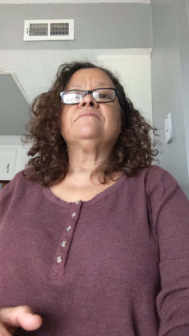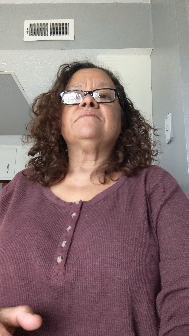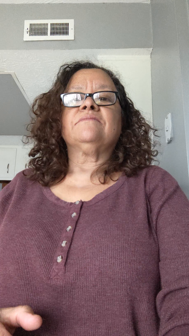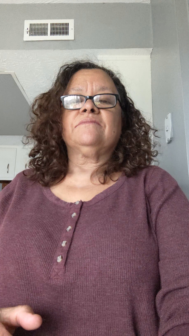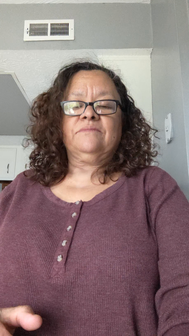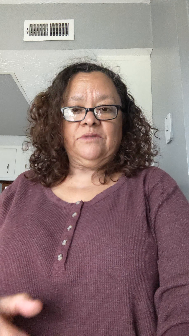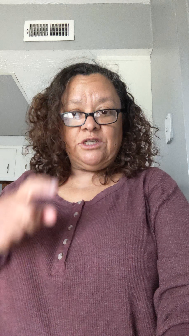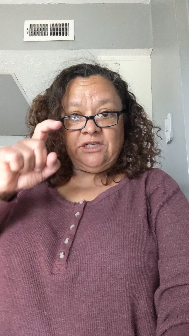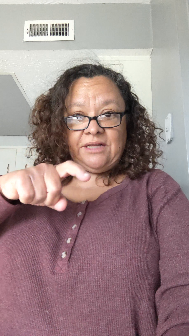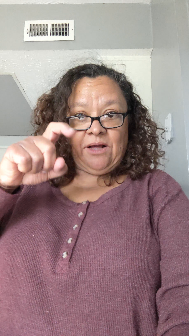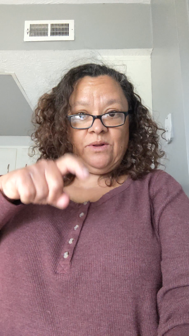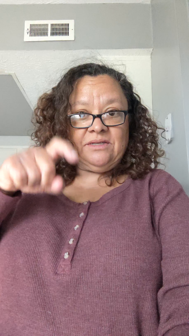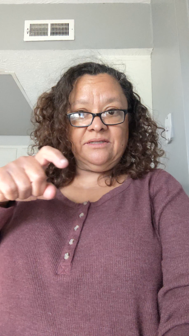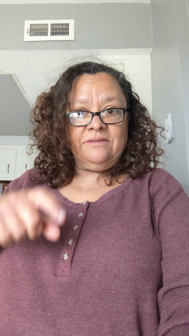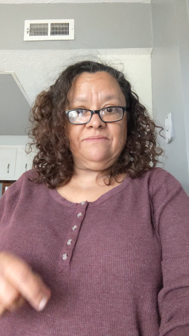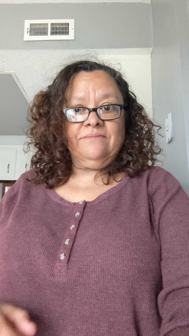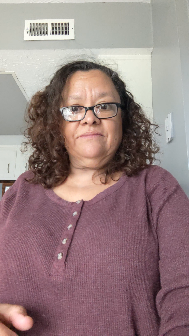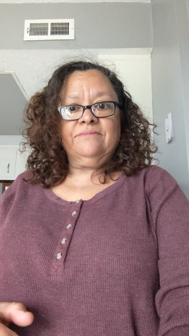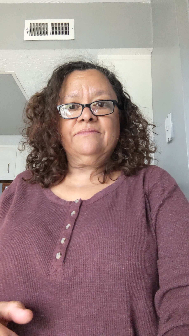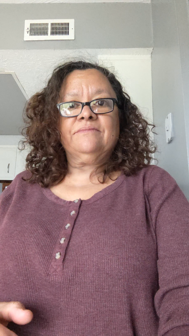should